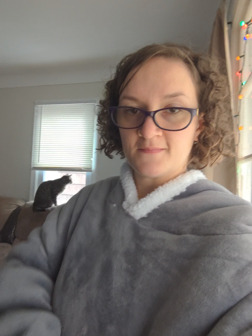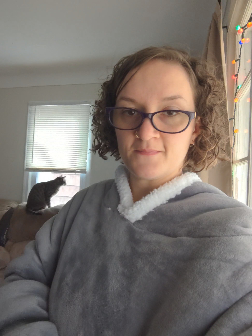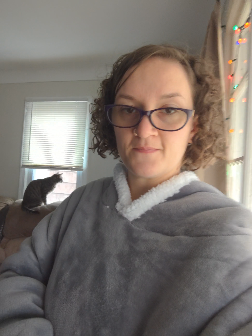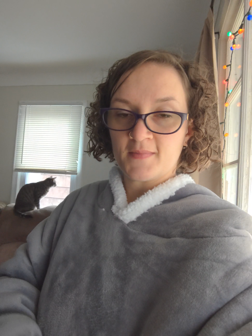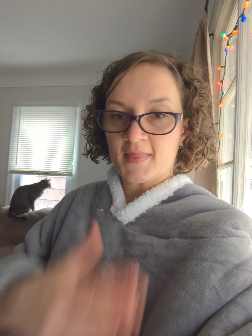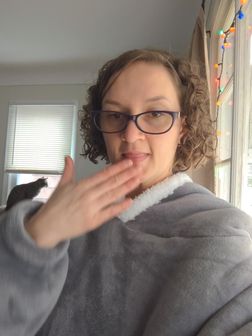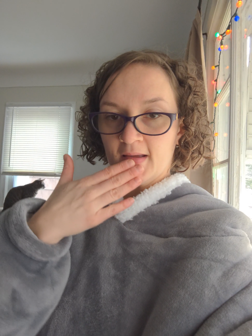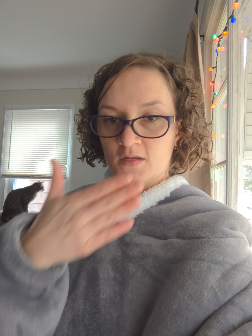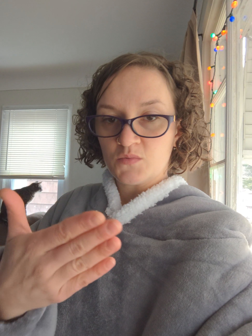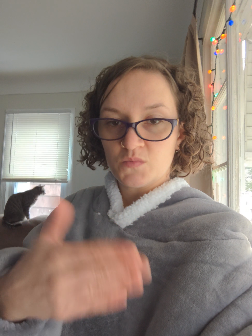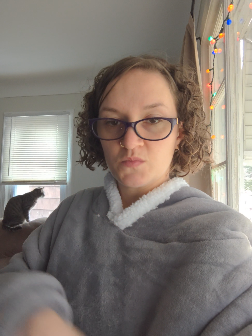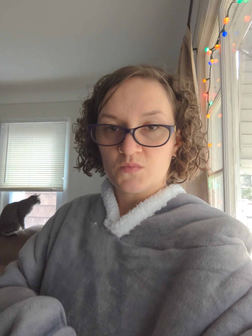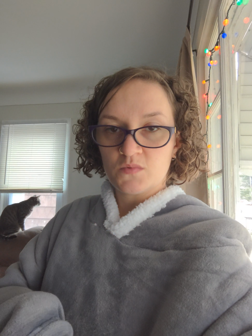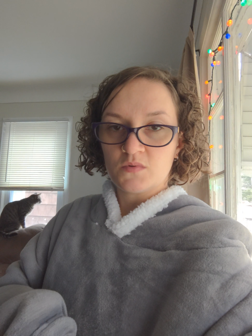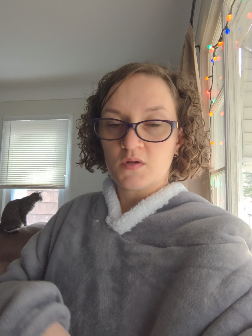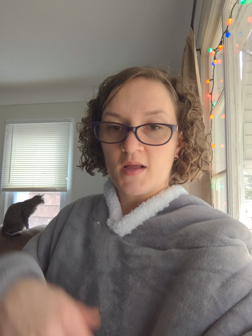thank you